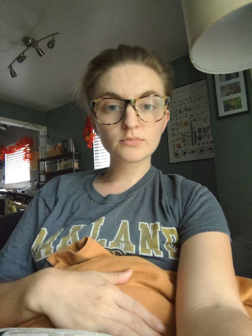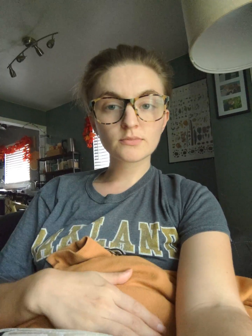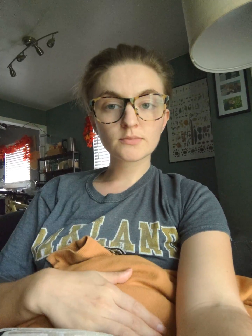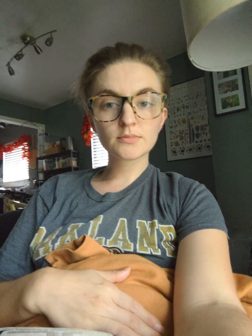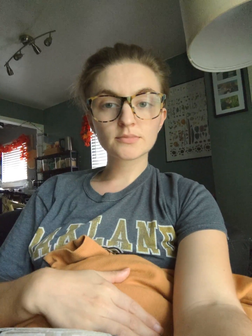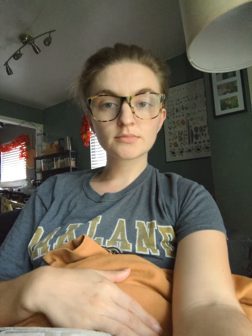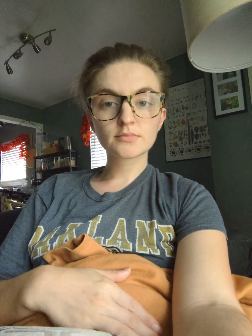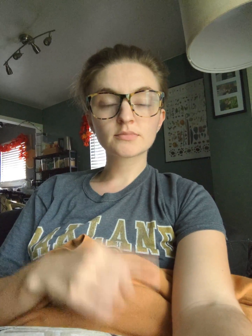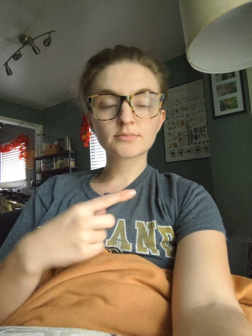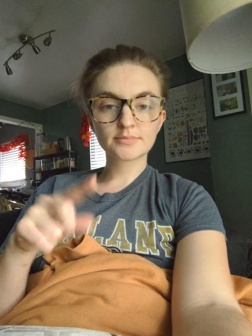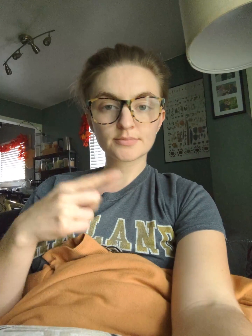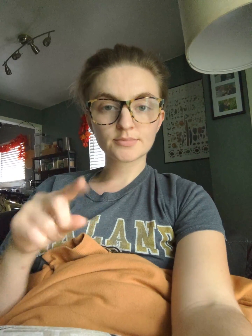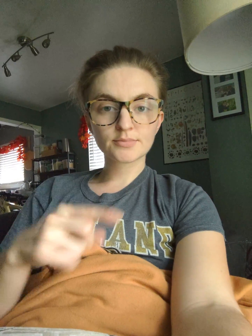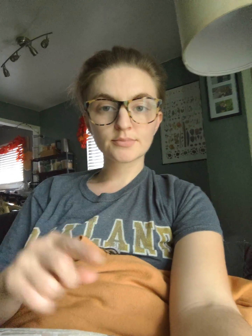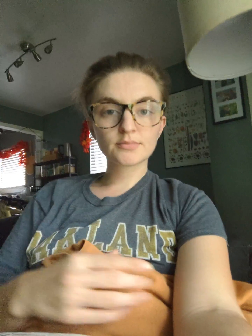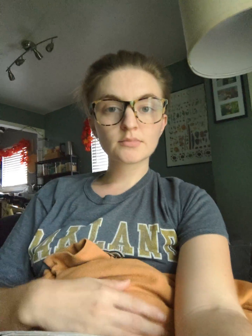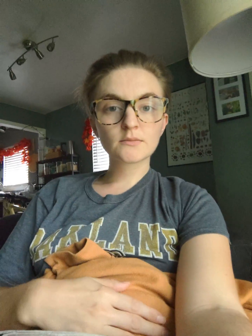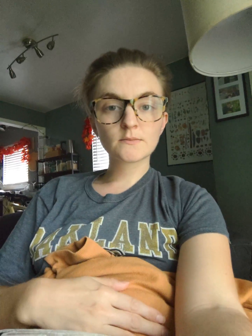knife